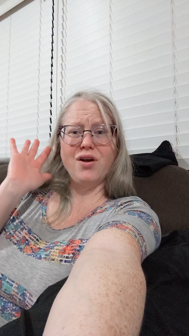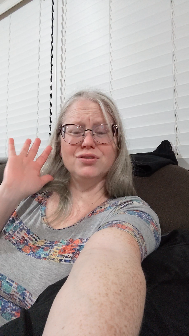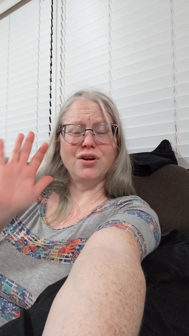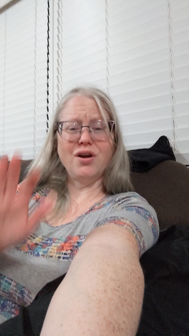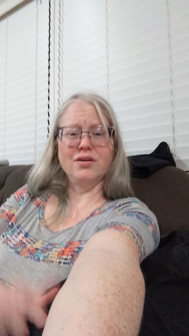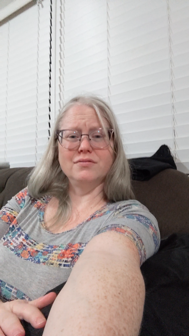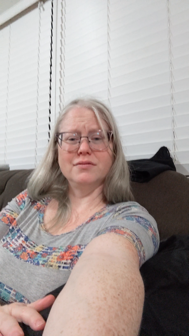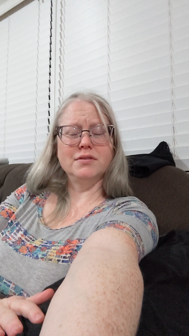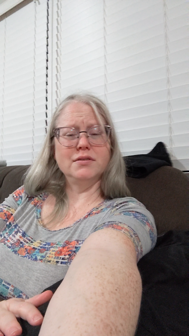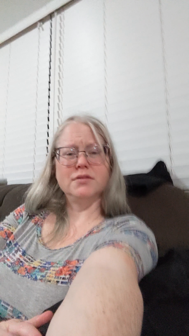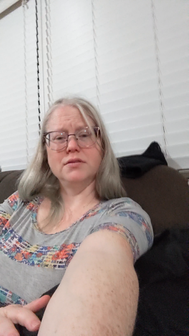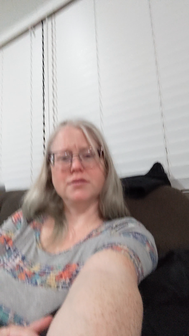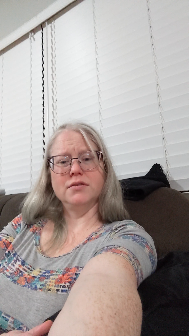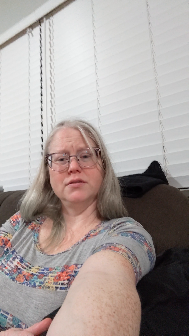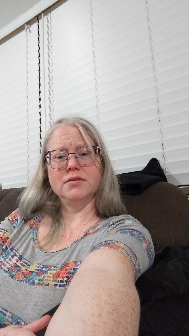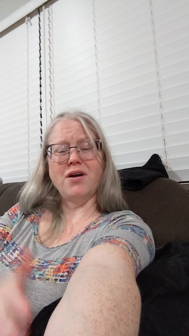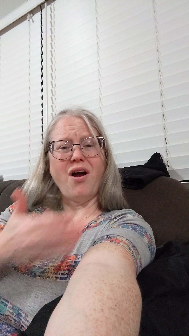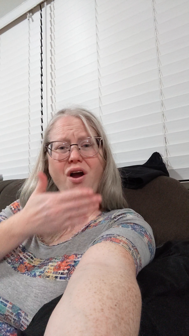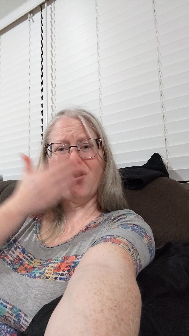all gone